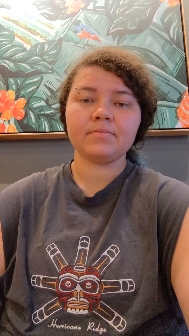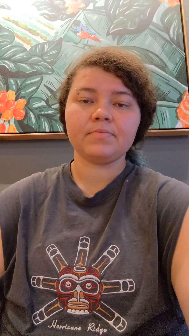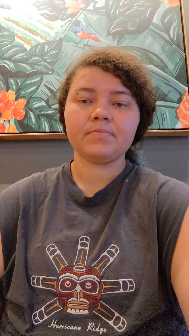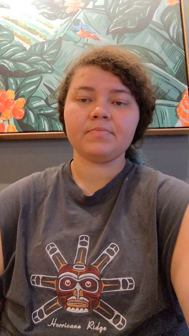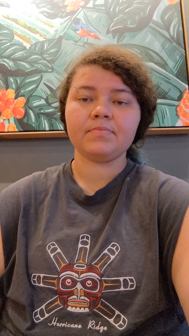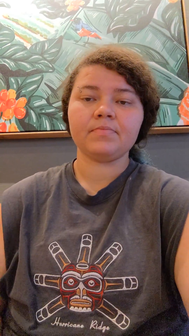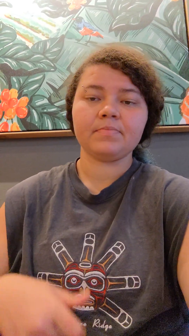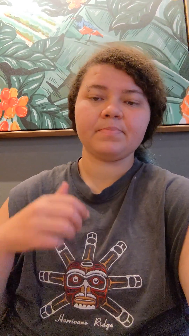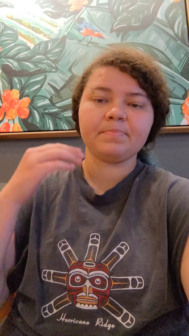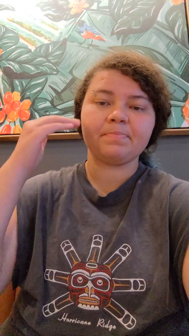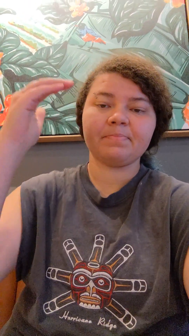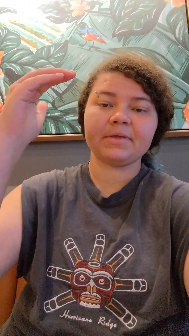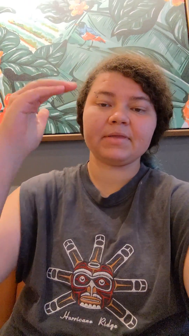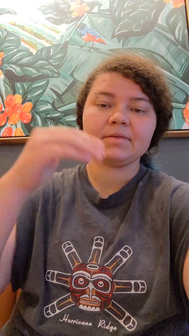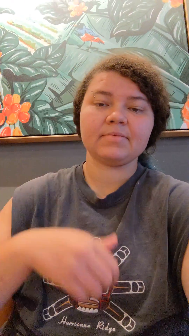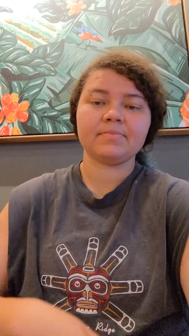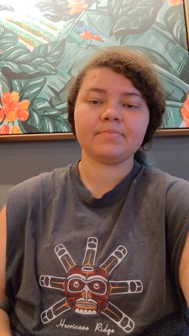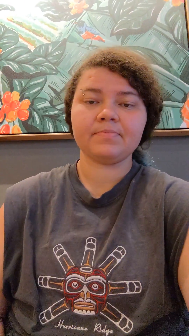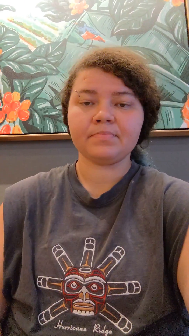big